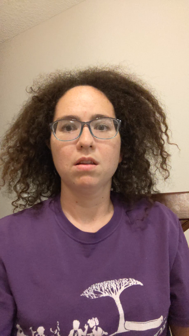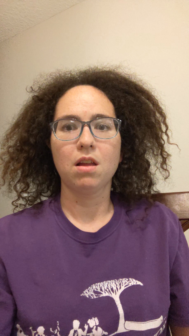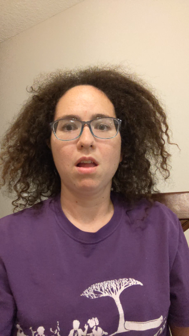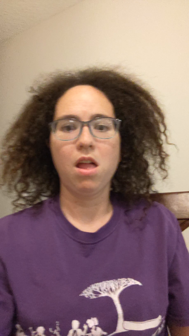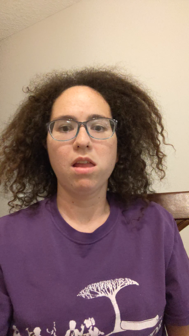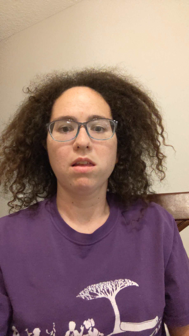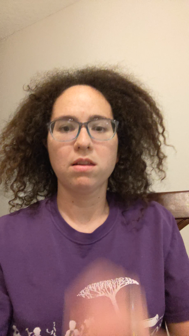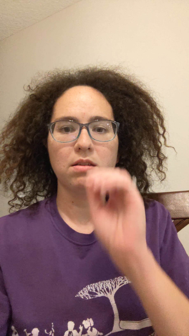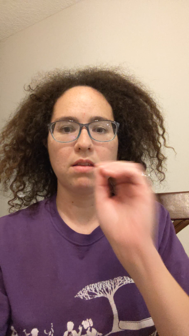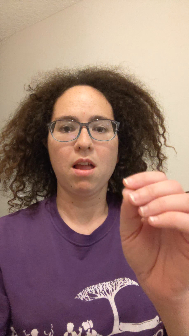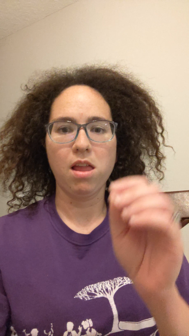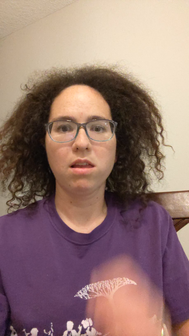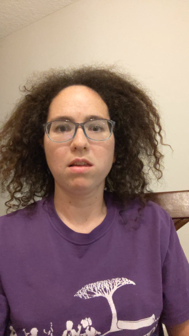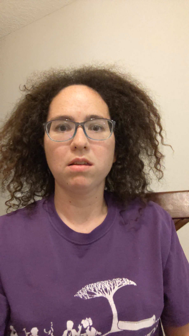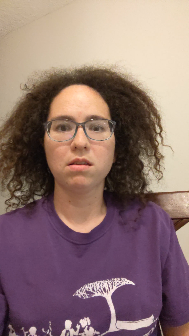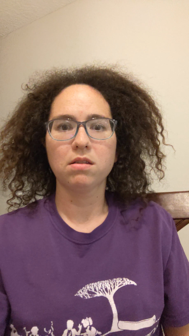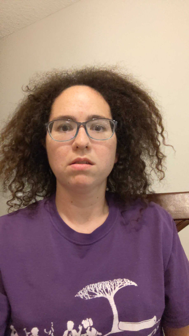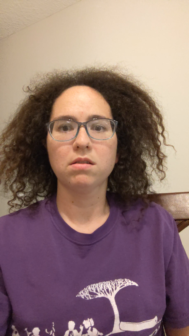none